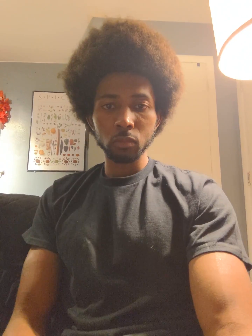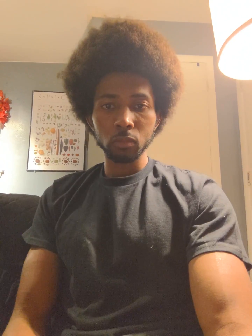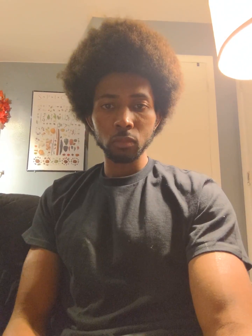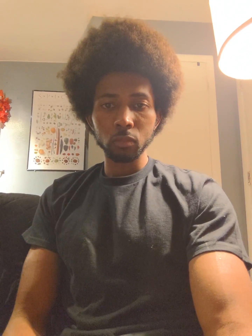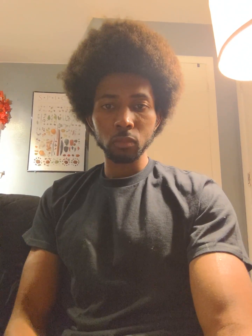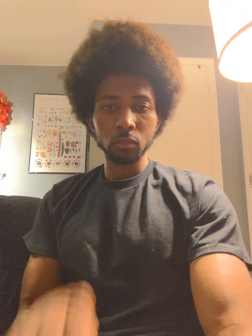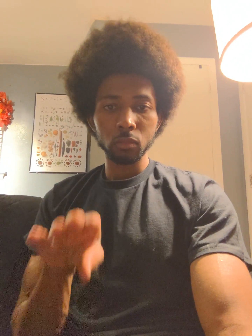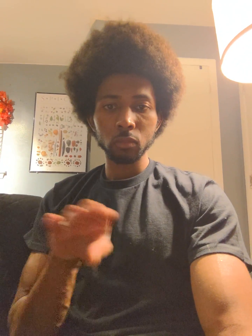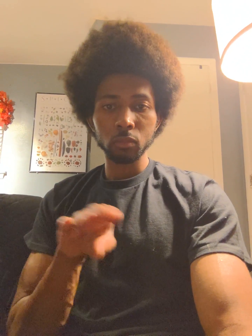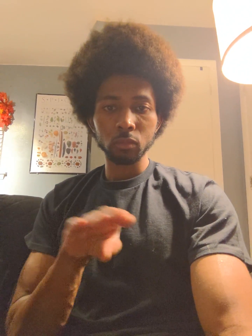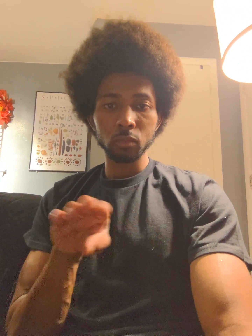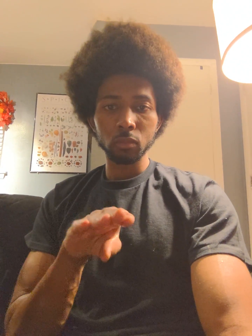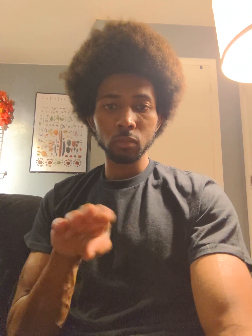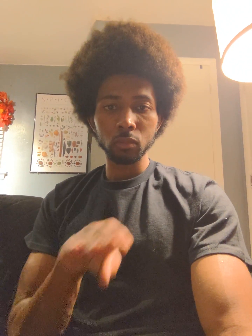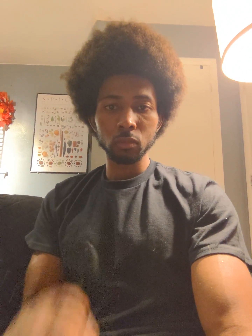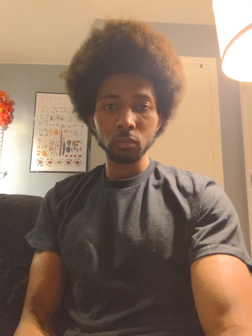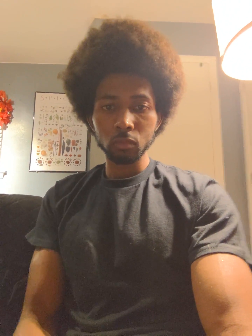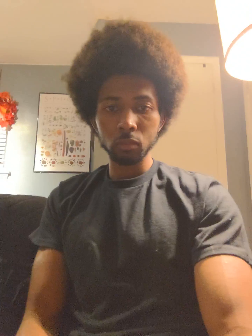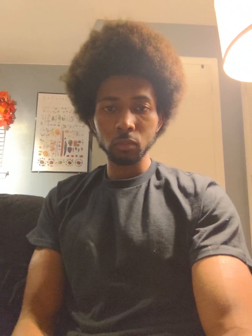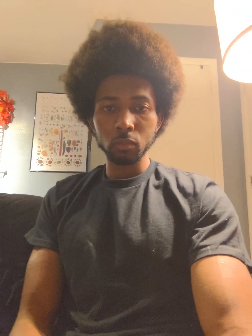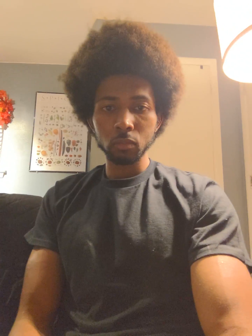boots